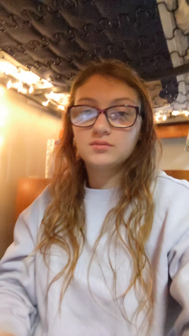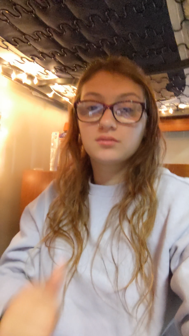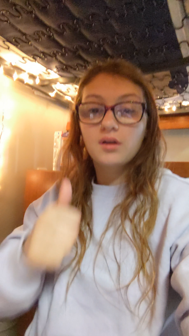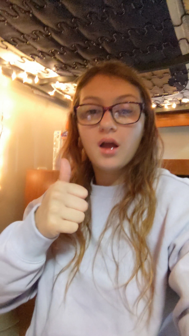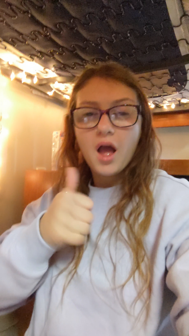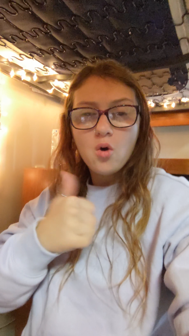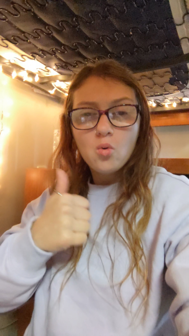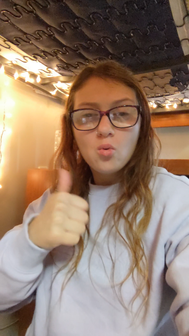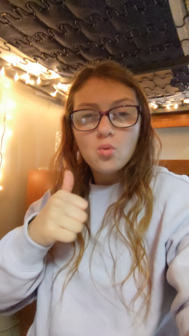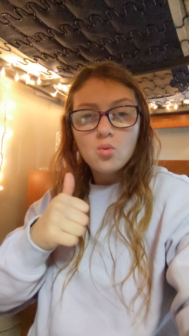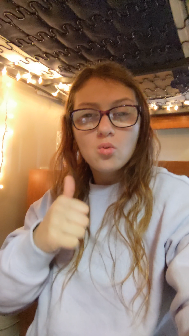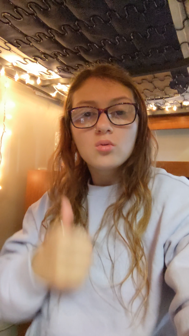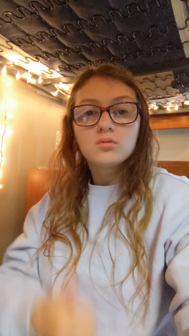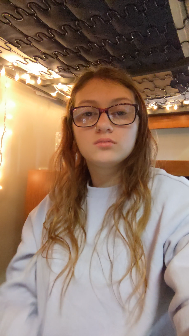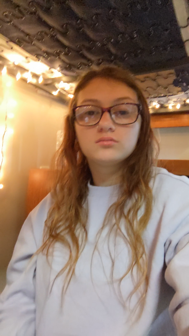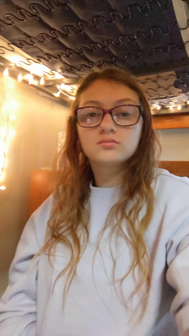how